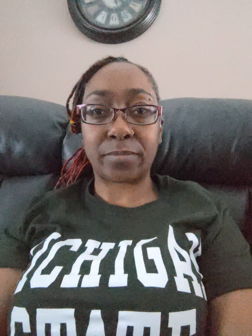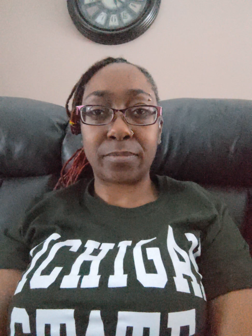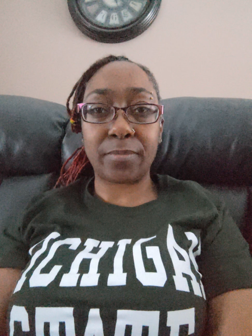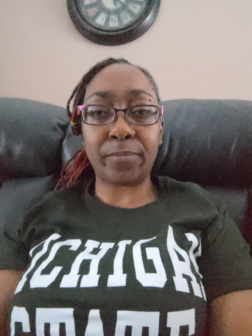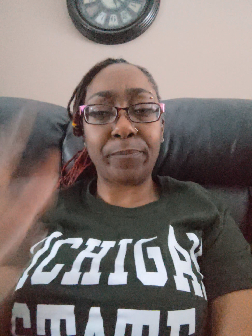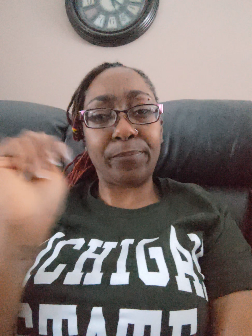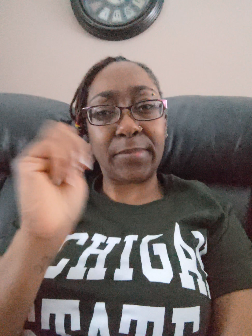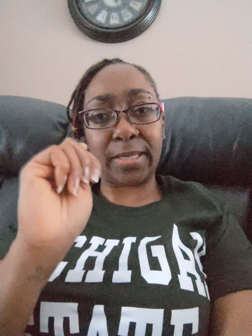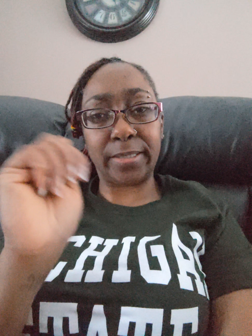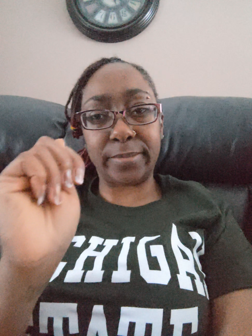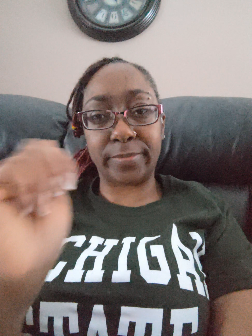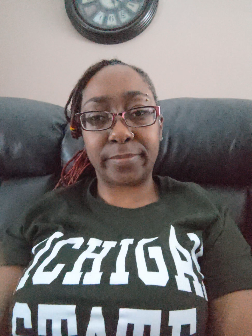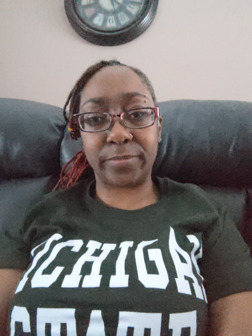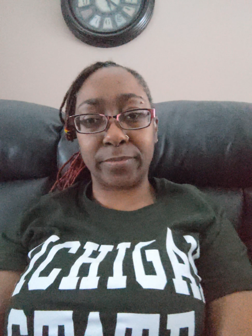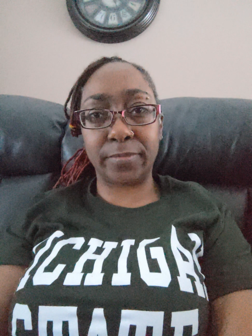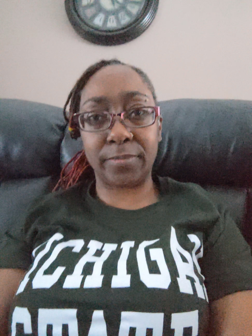potty